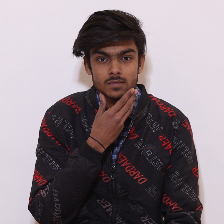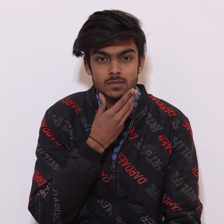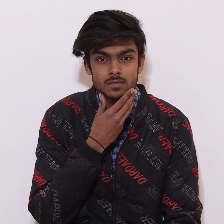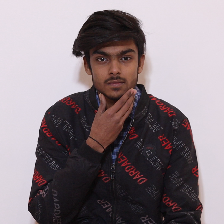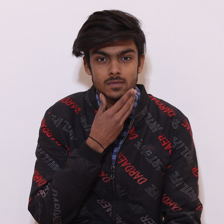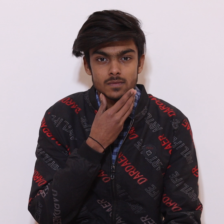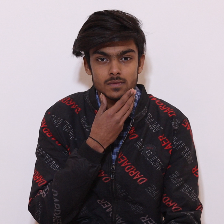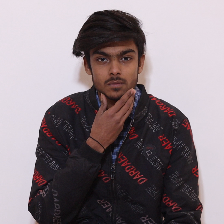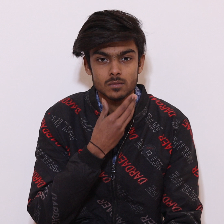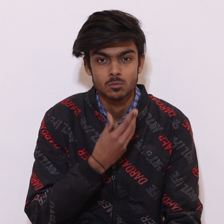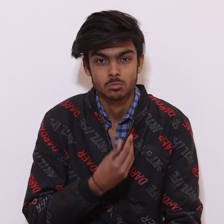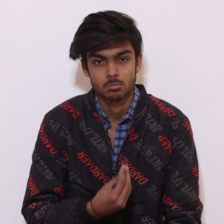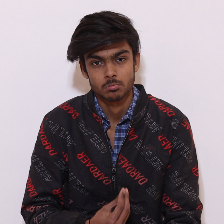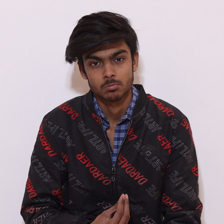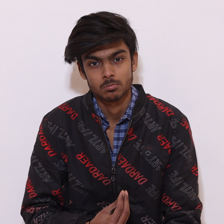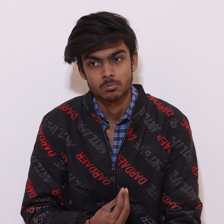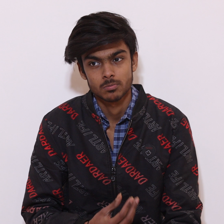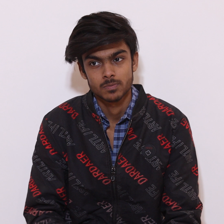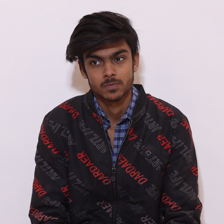sad